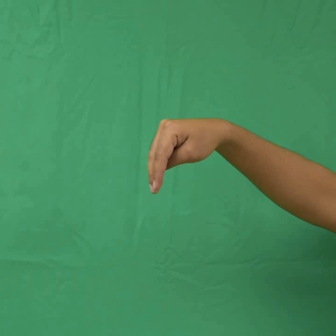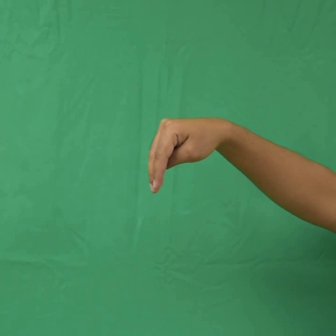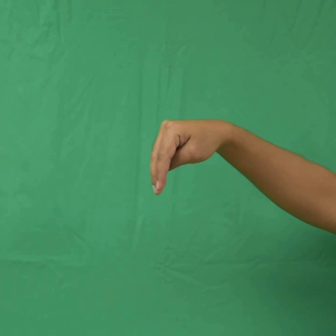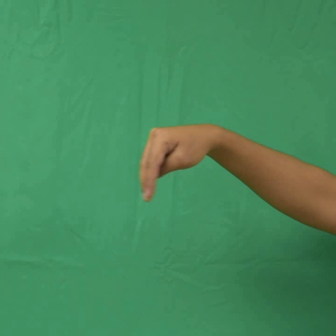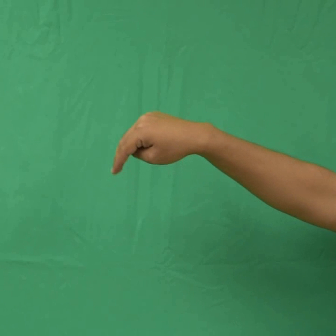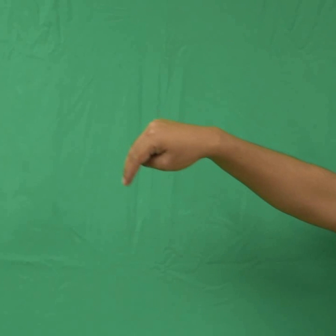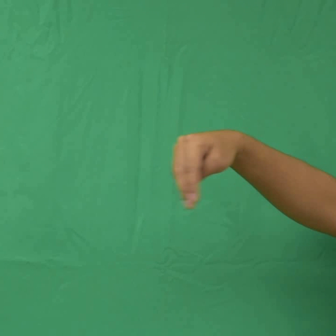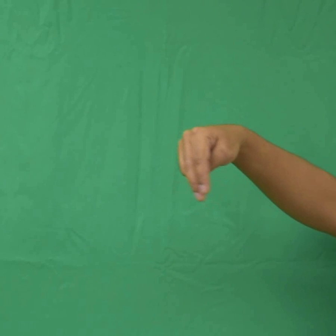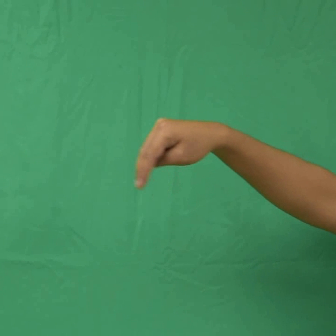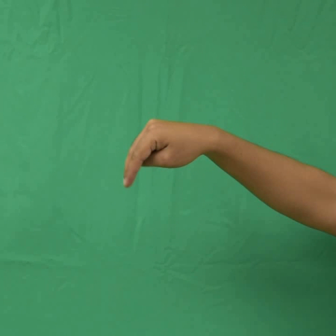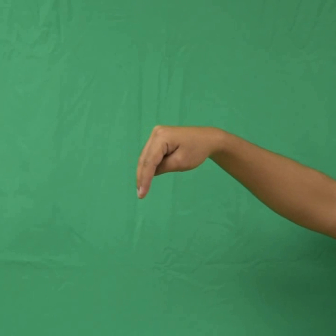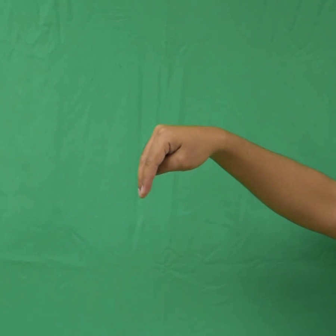Ñ